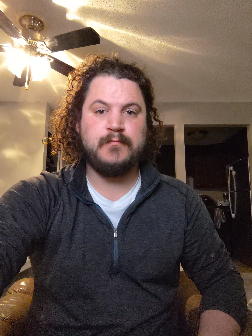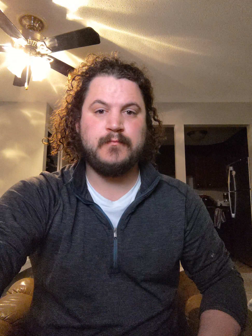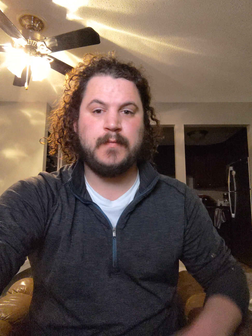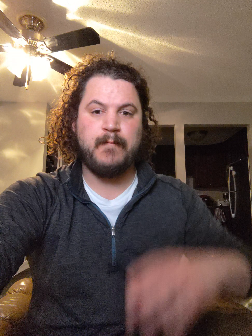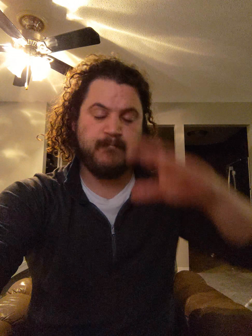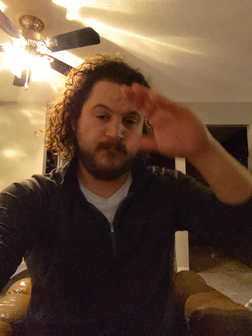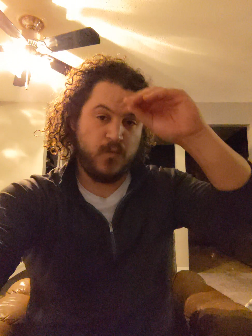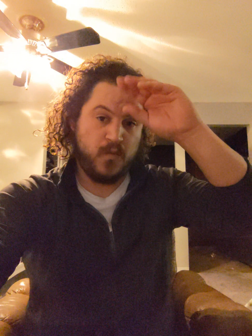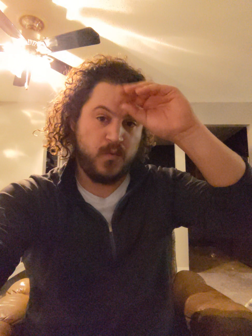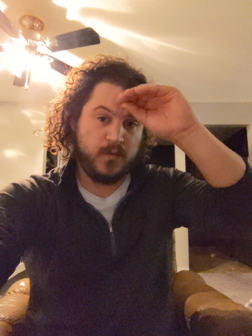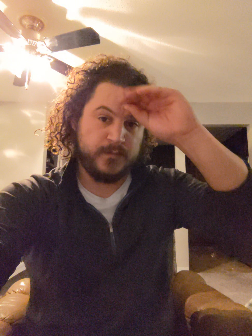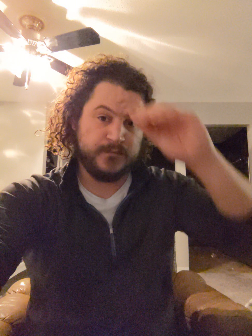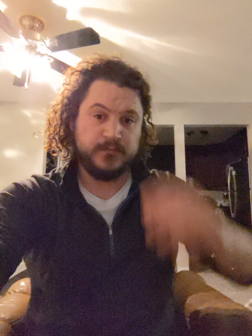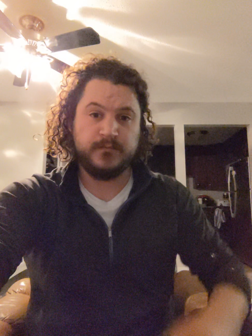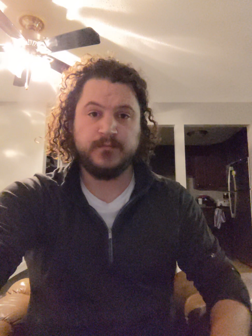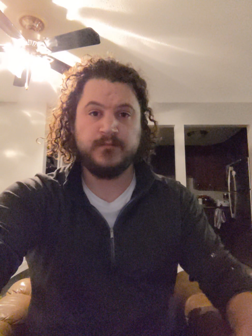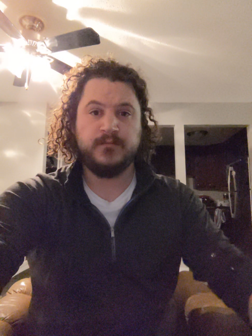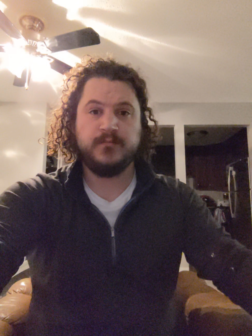boy